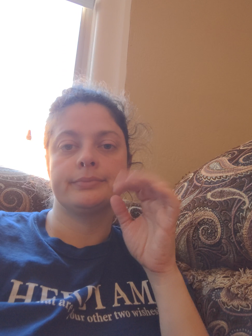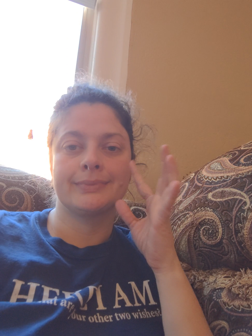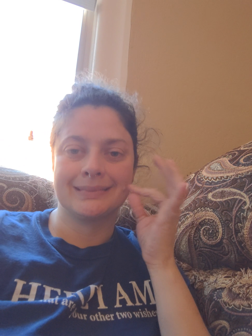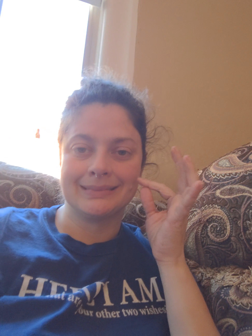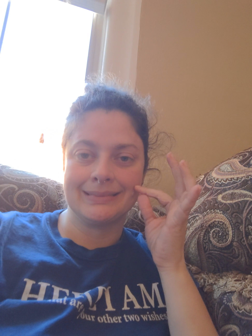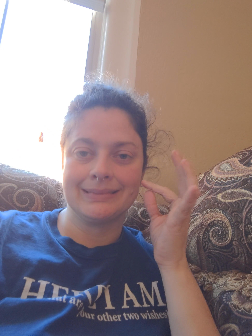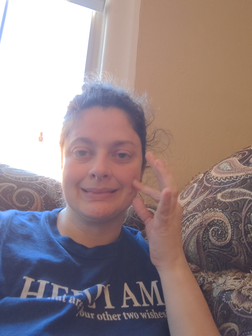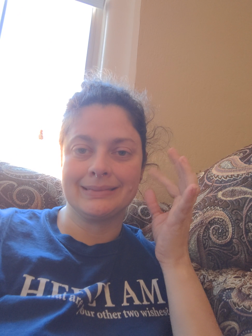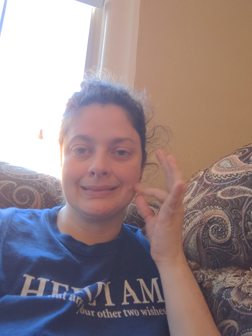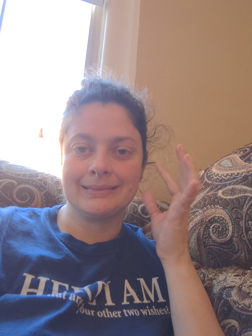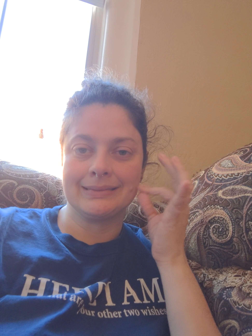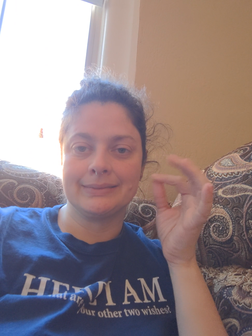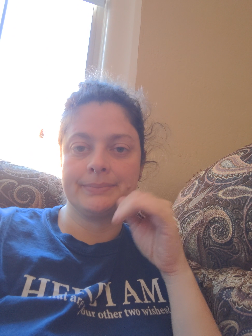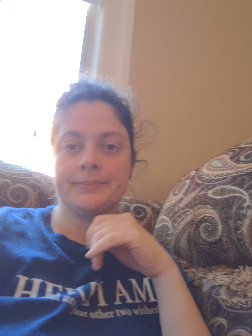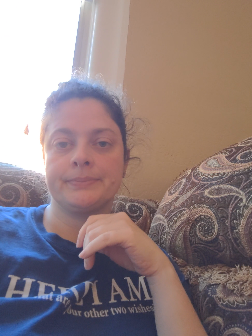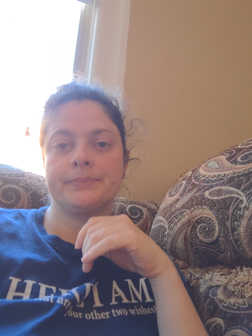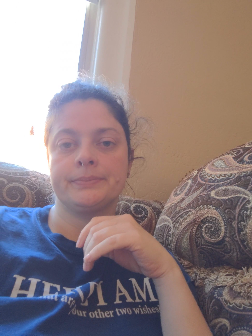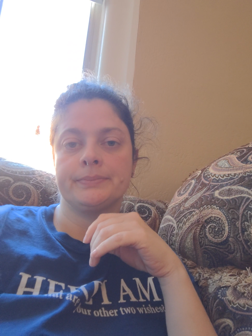kitty